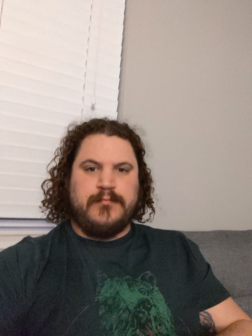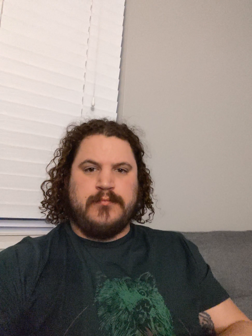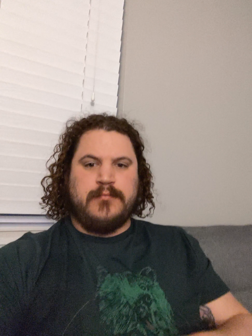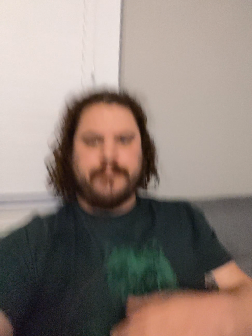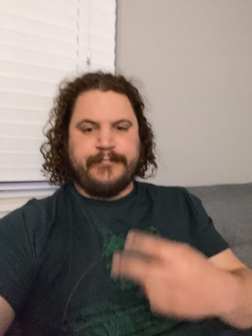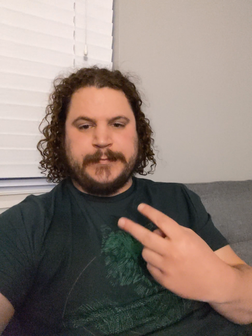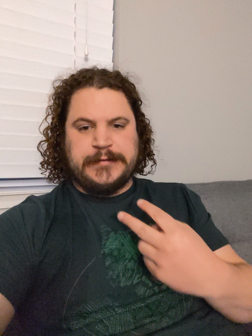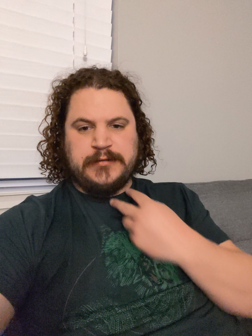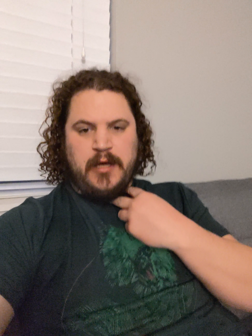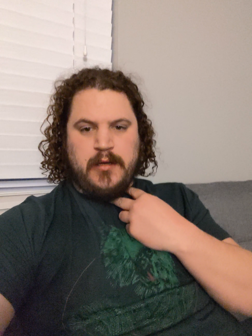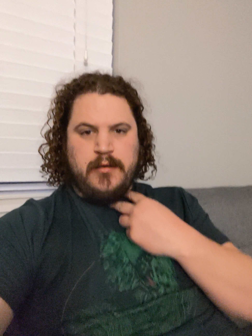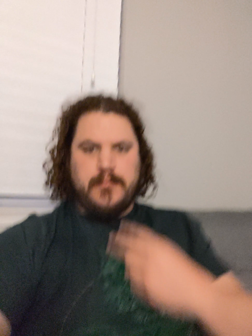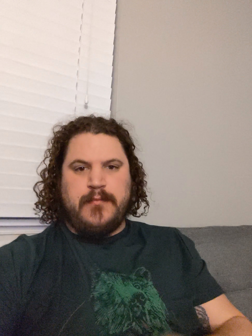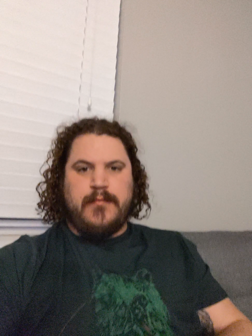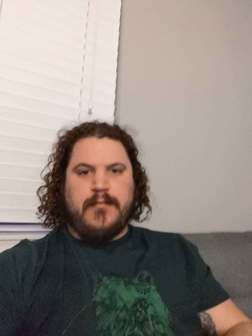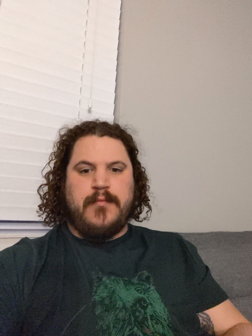stuck